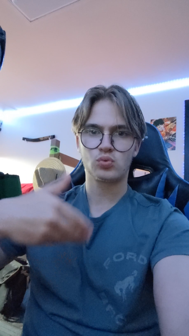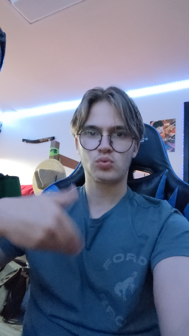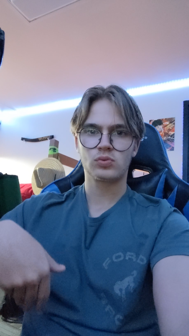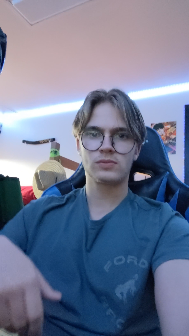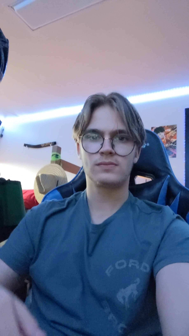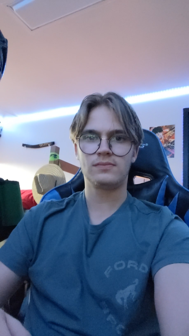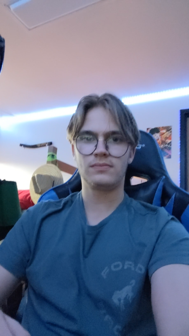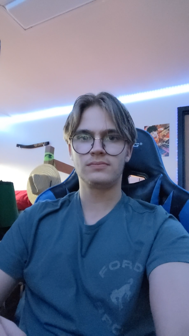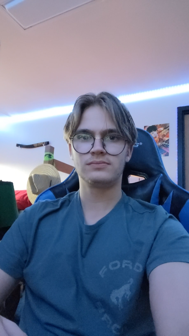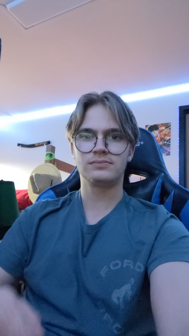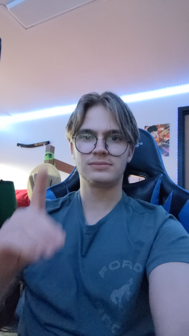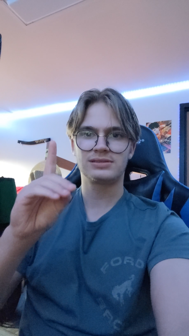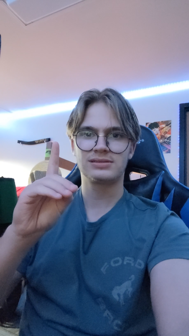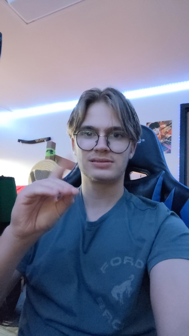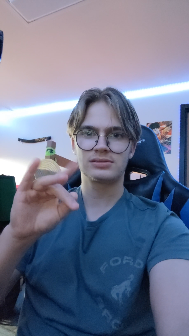did